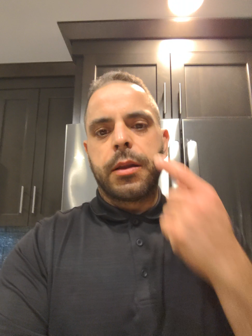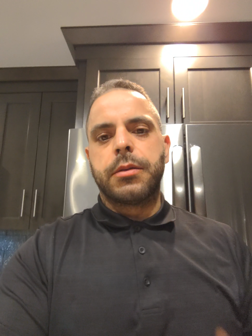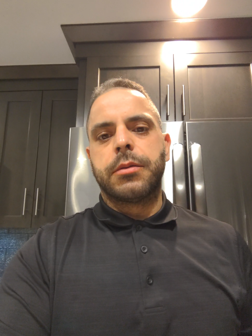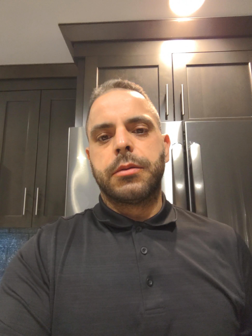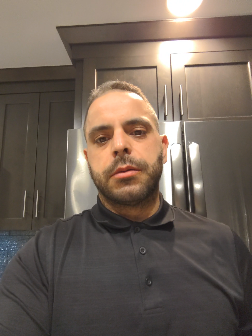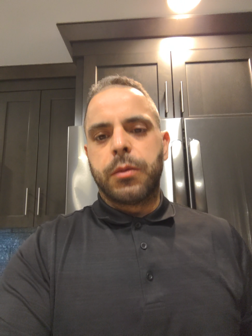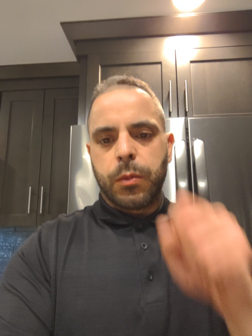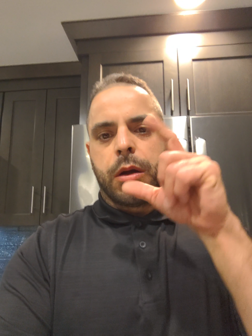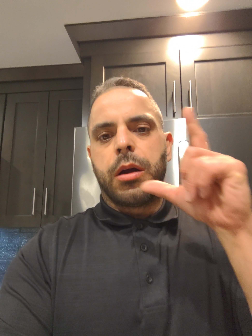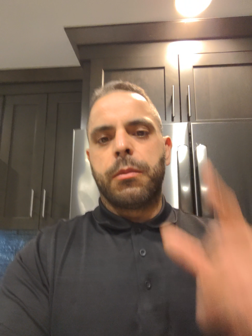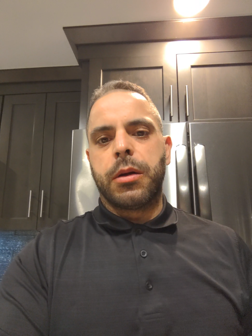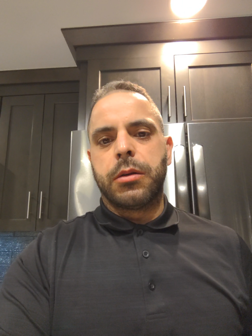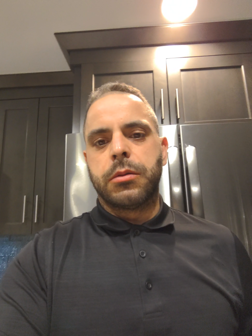wake